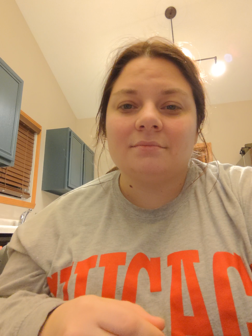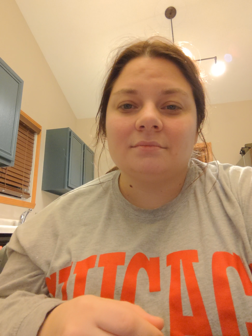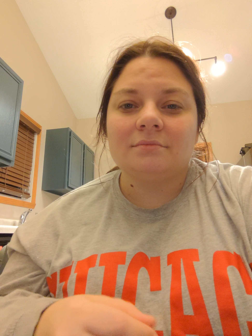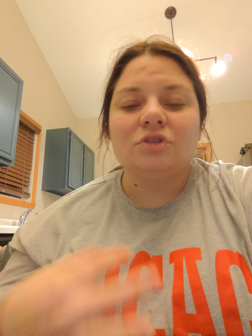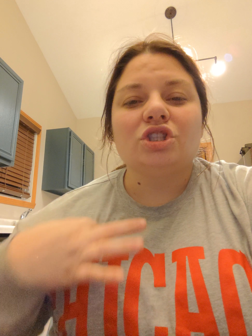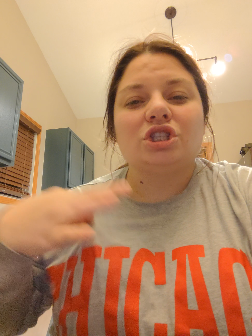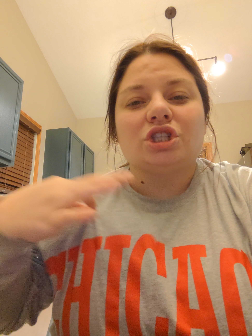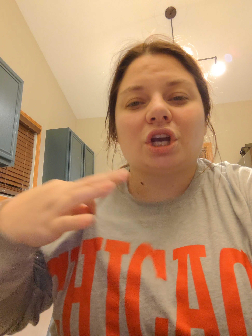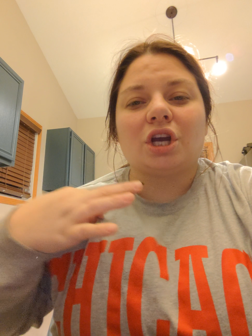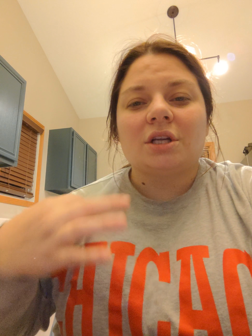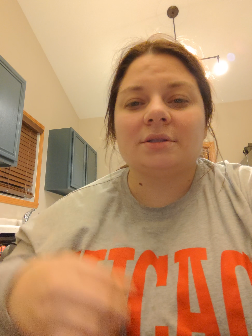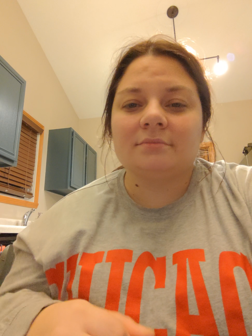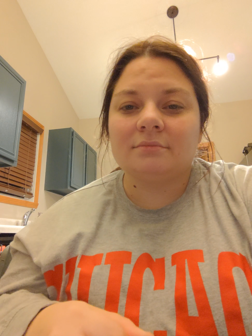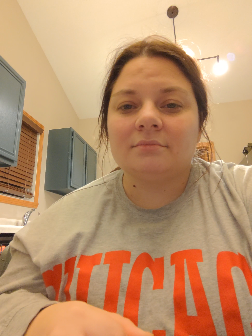shirt